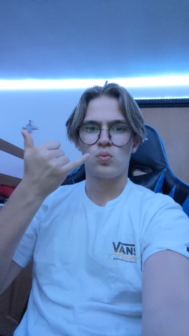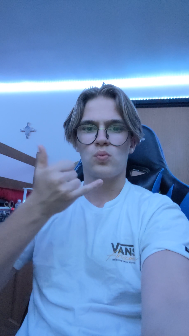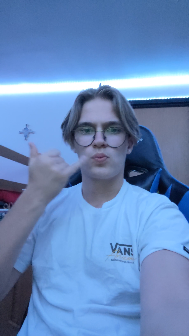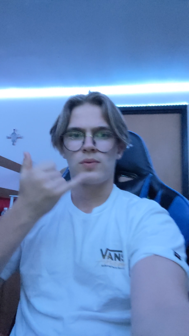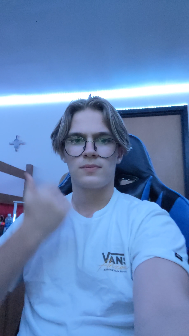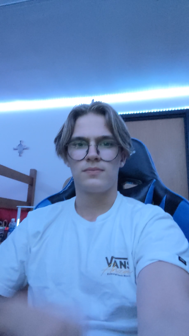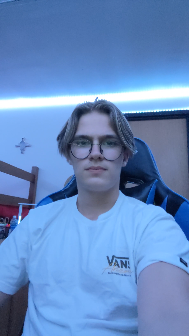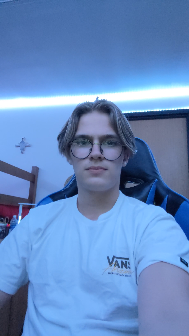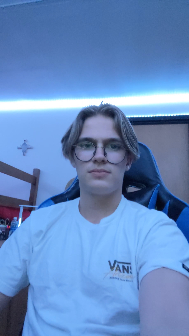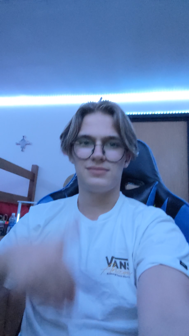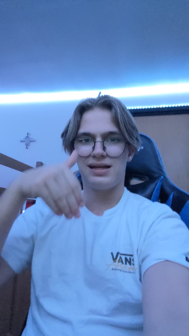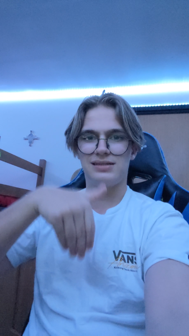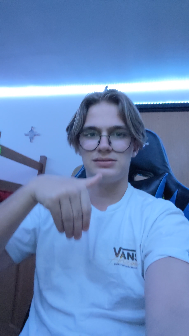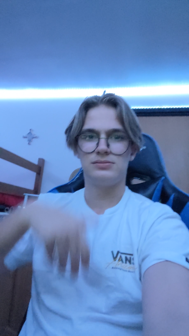night night